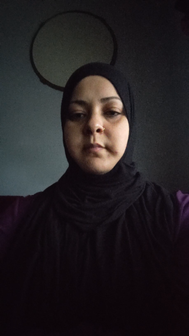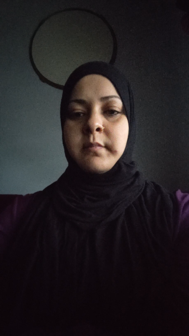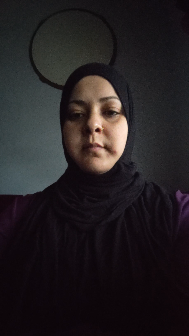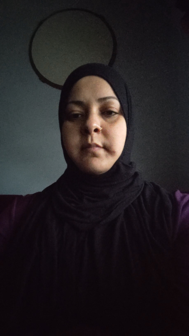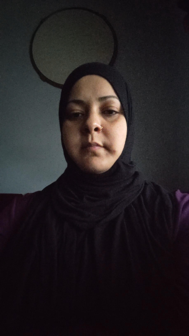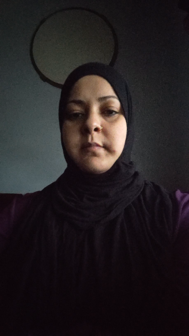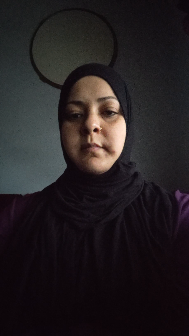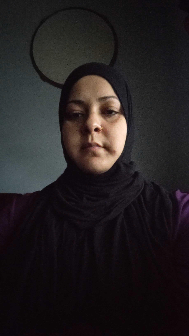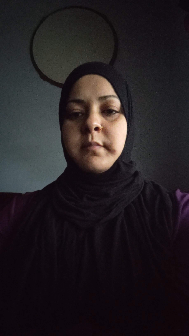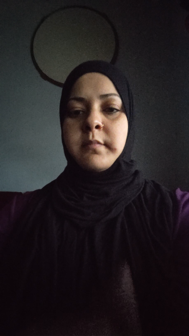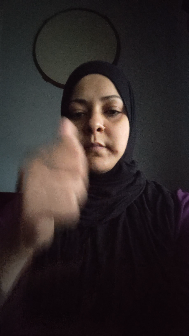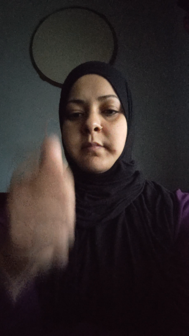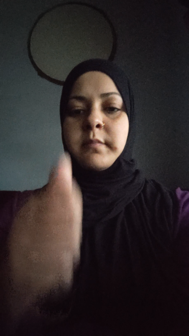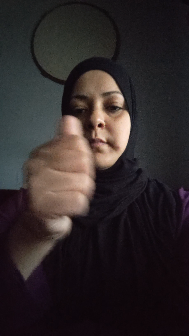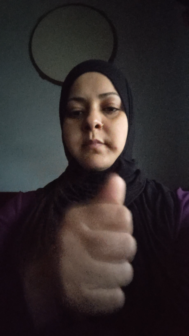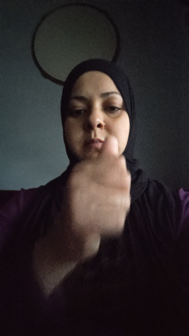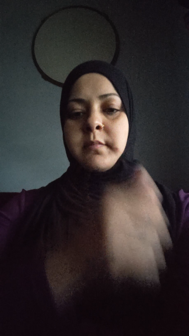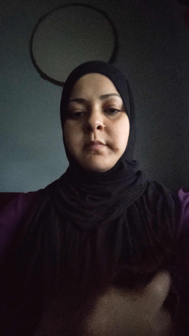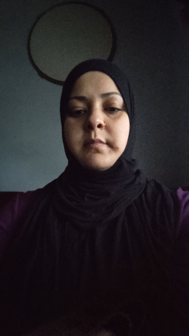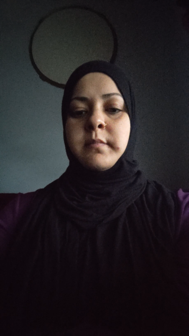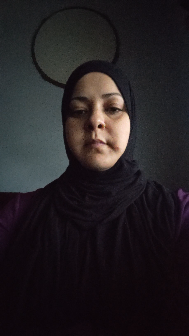each